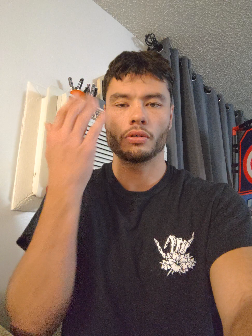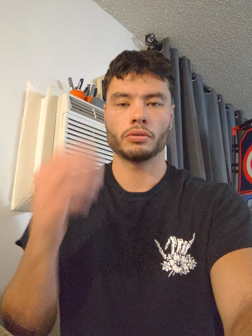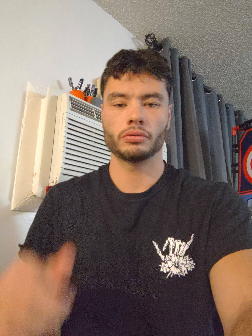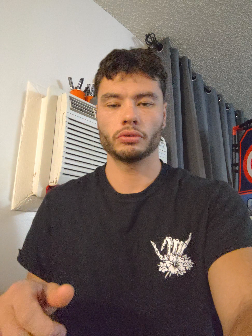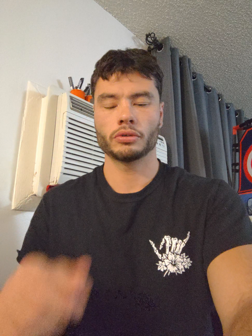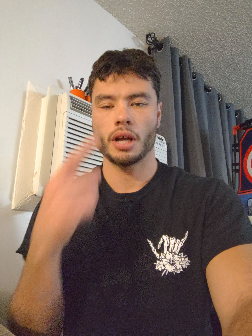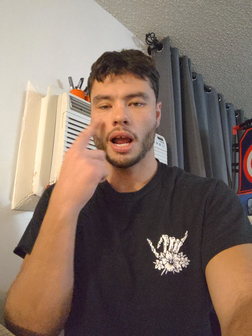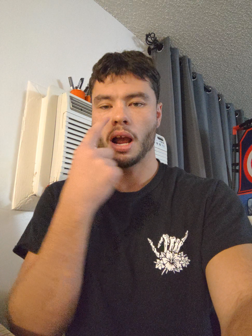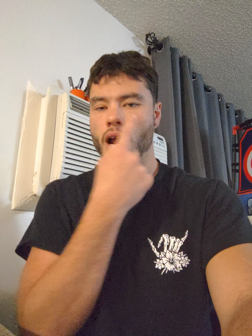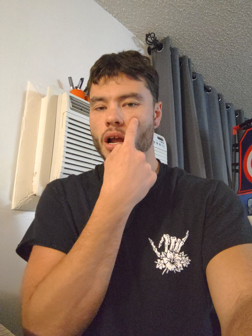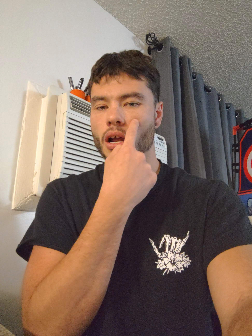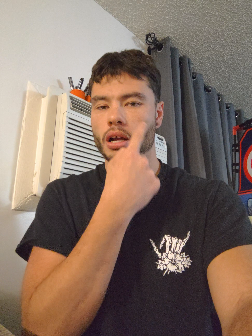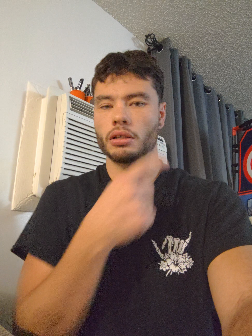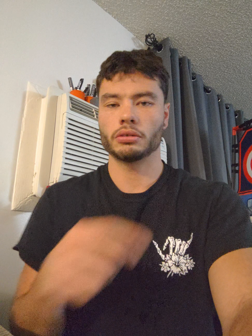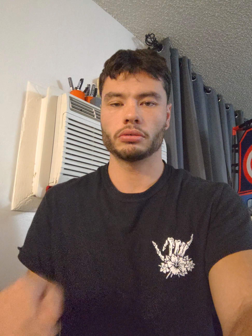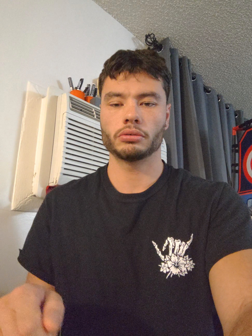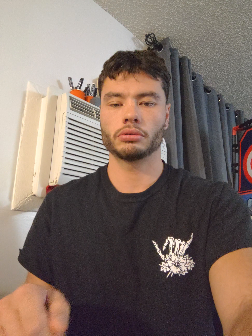eye